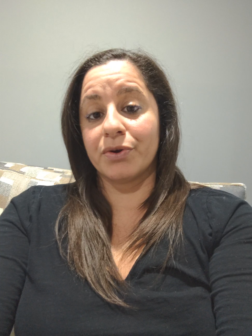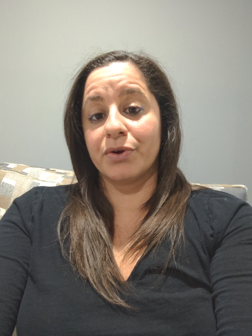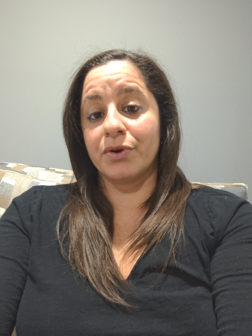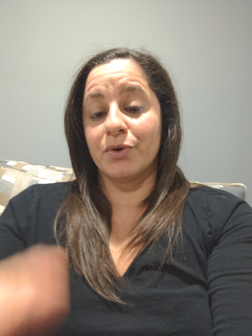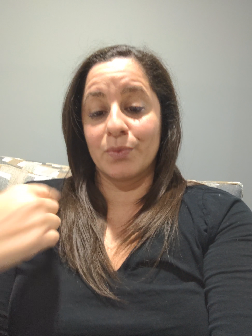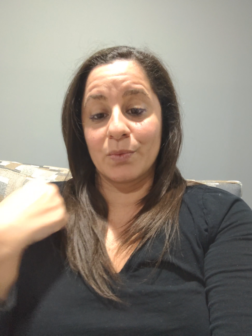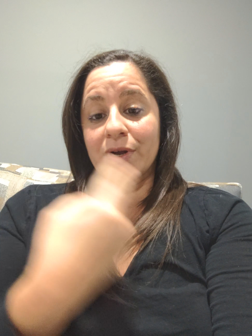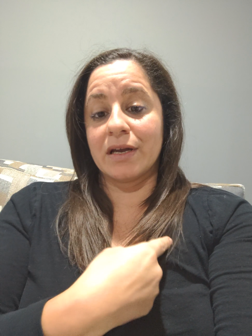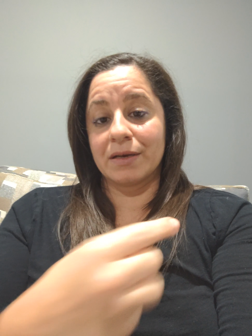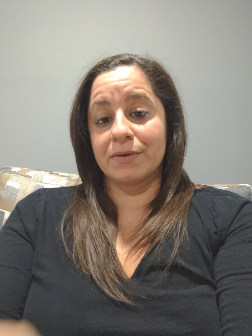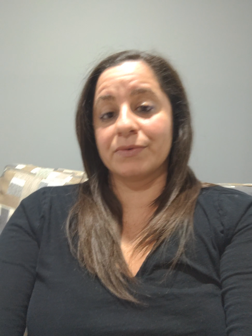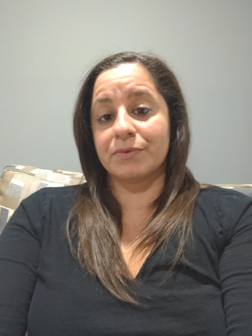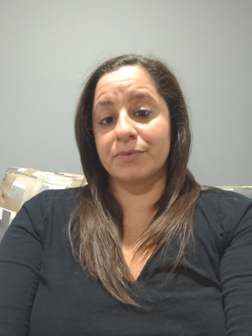we